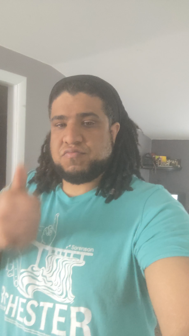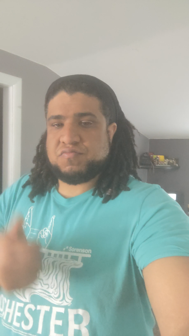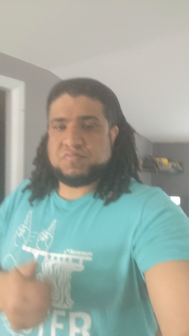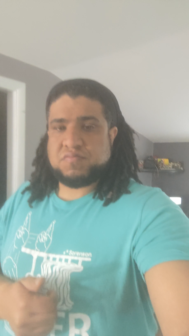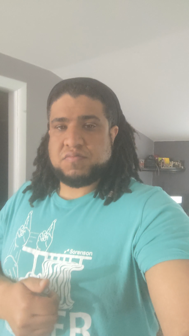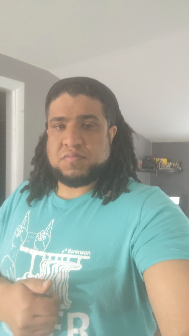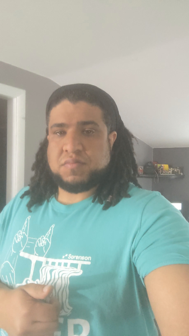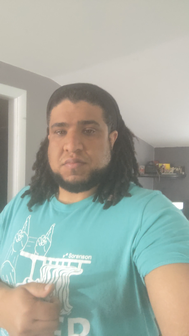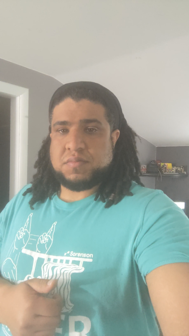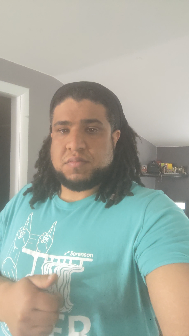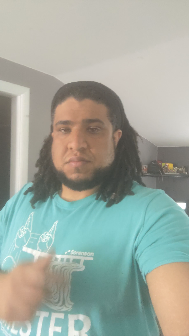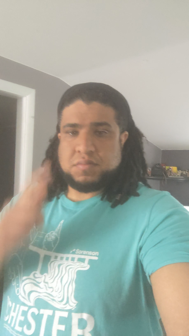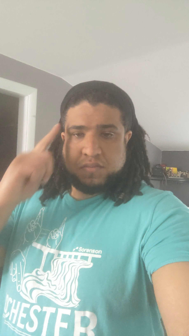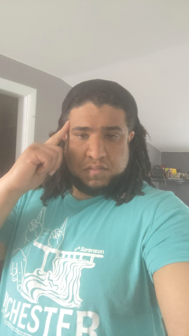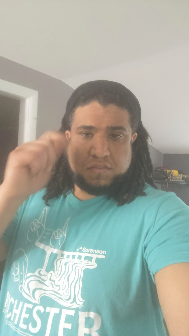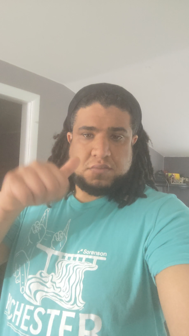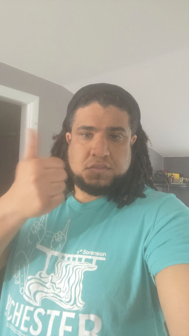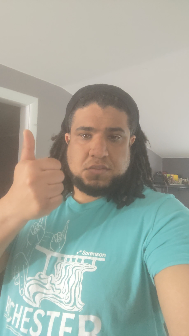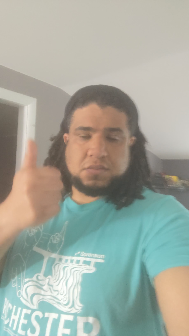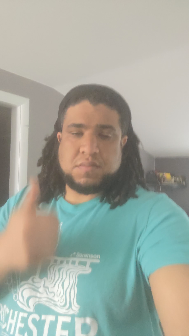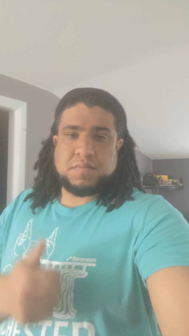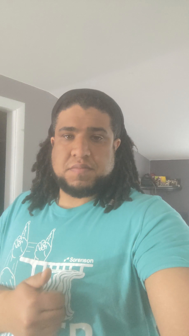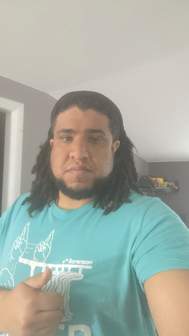dime